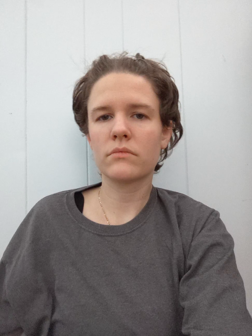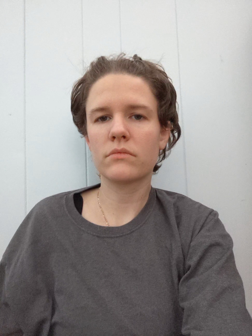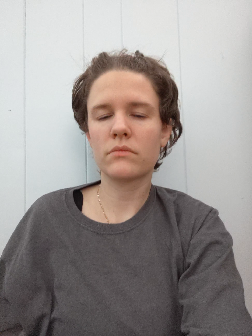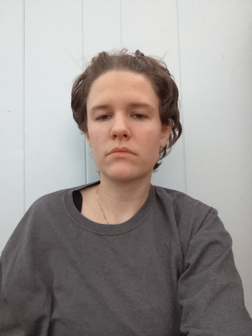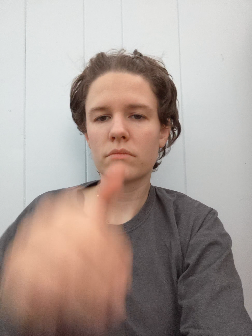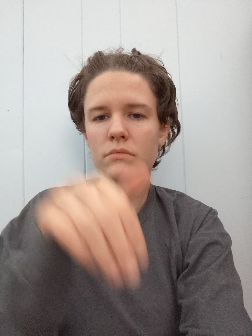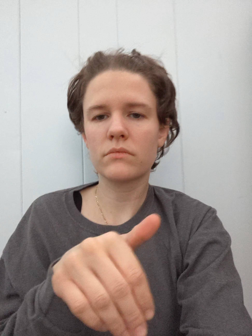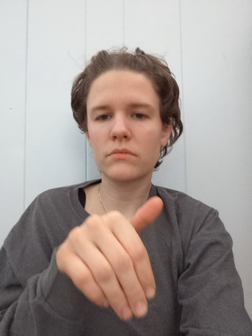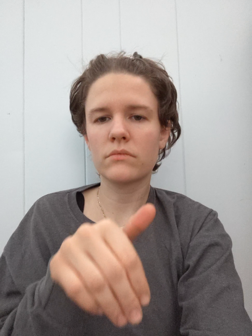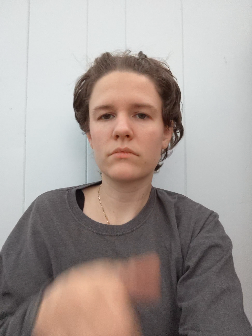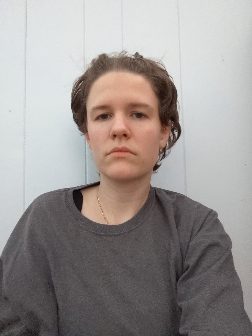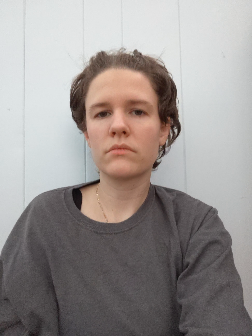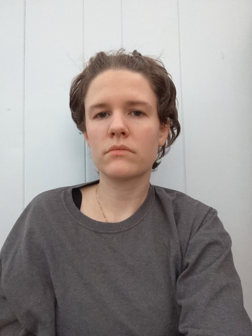night